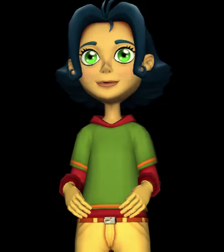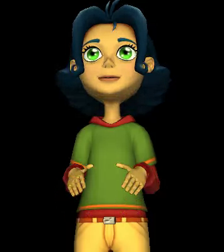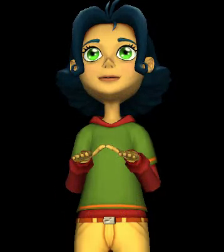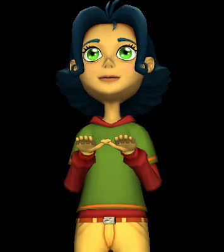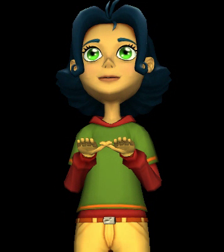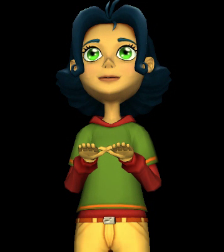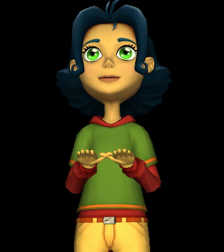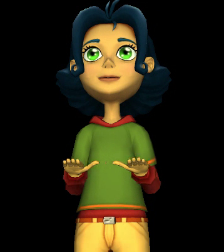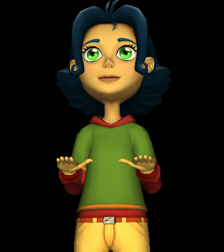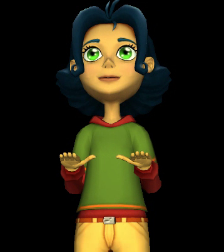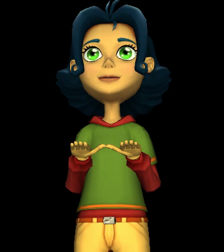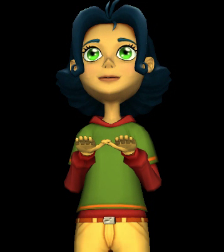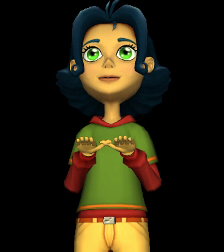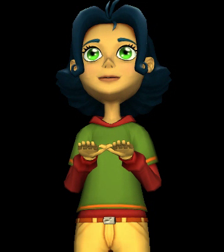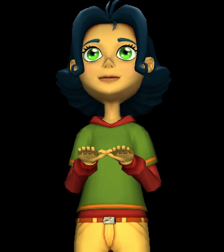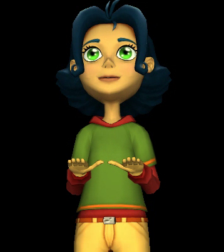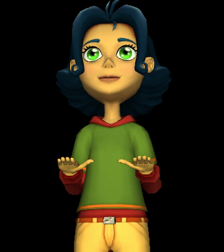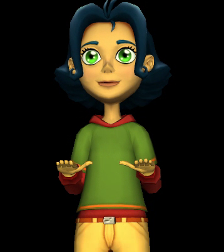ببطء